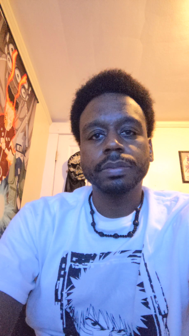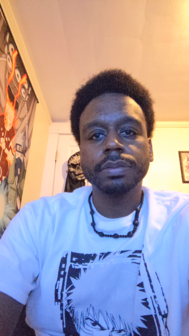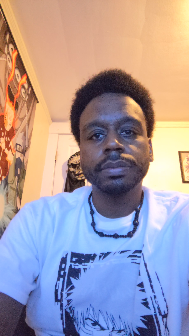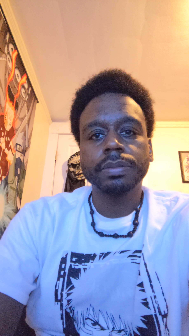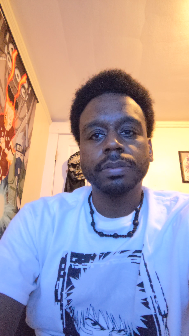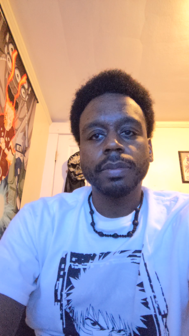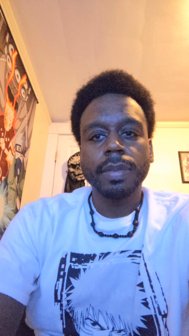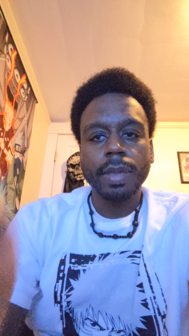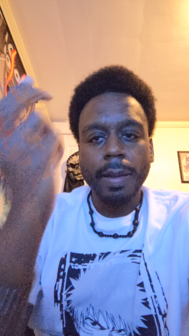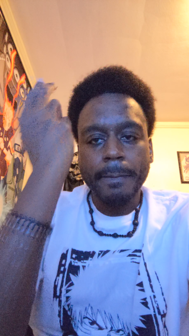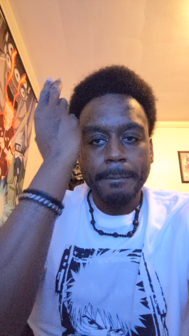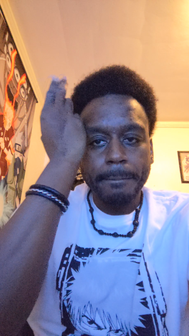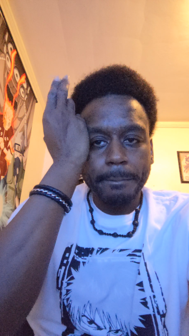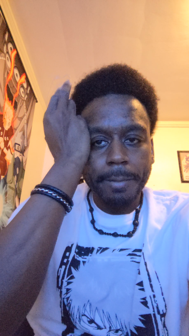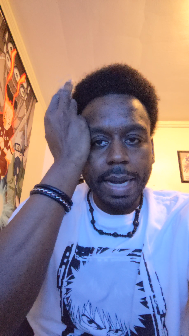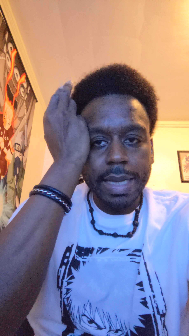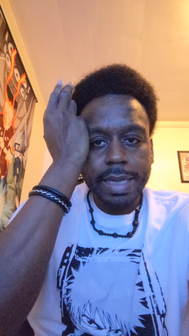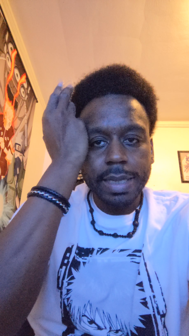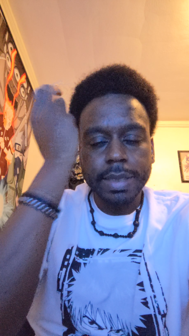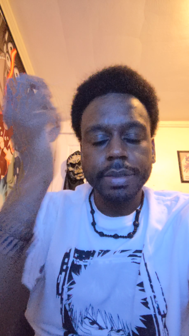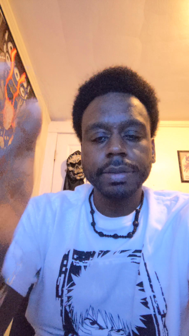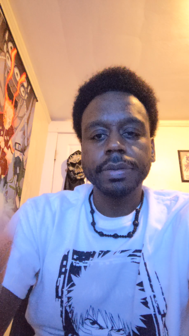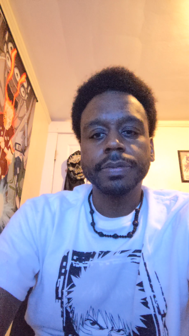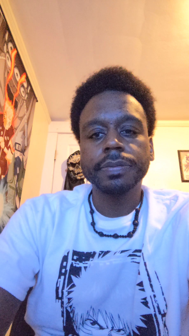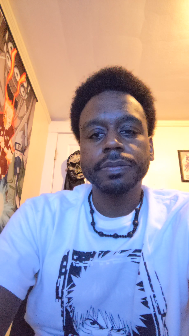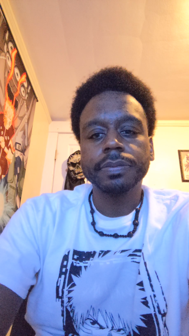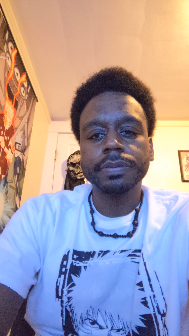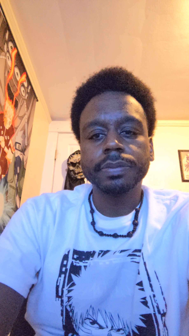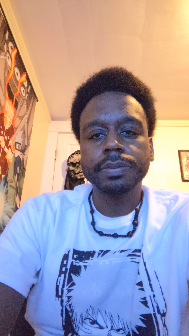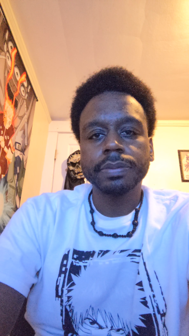bunny